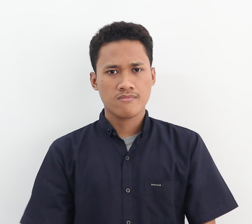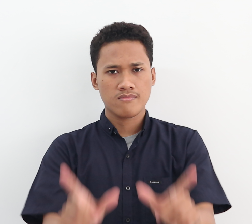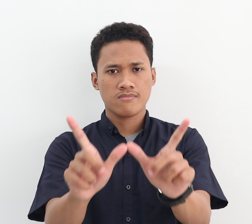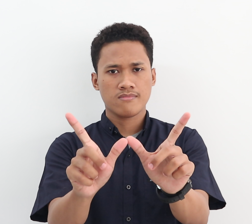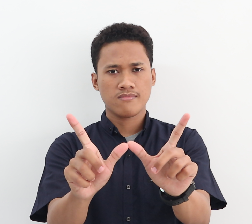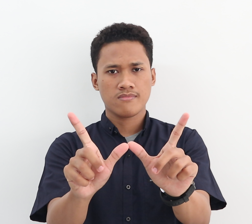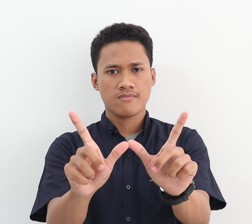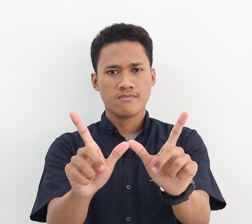W